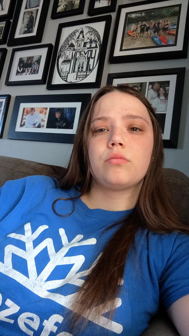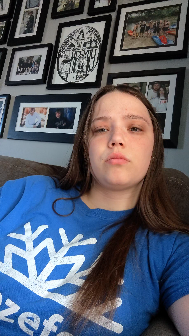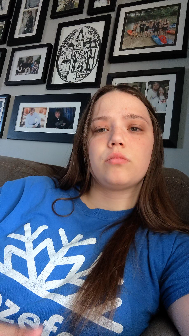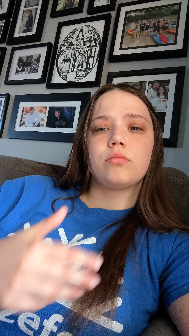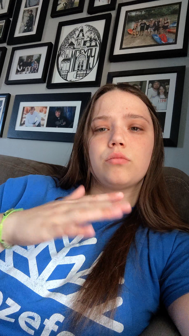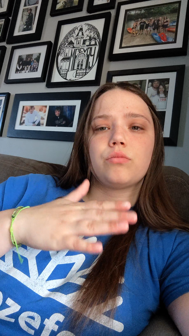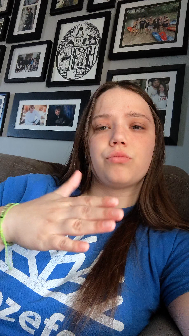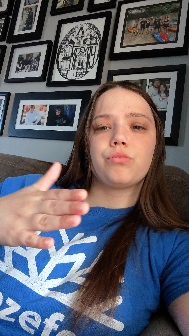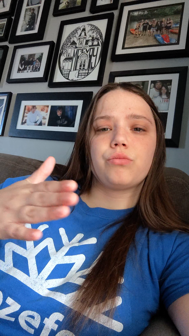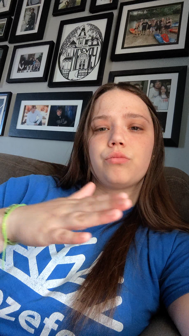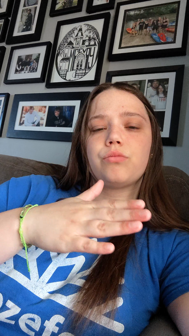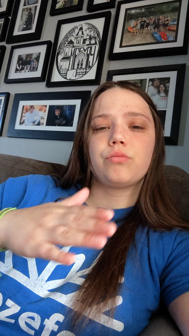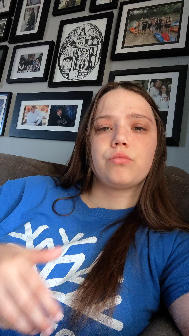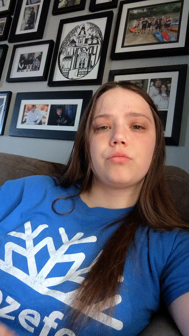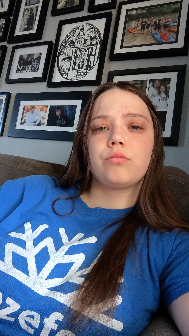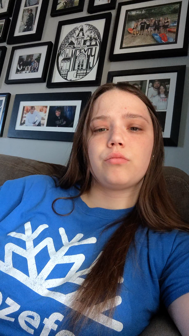cook